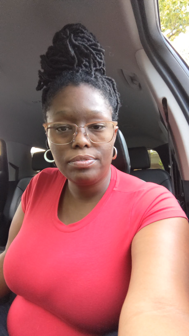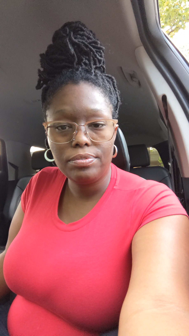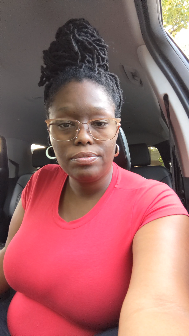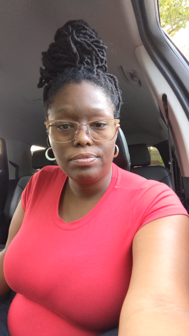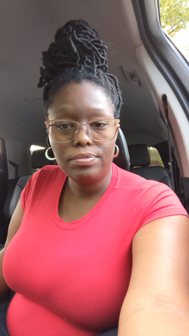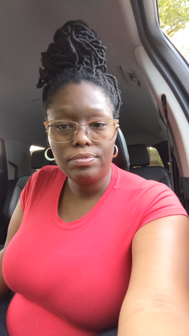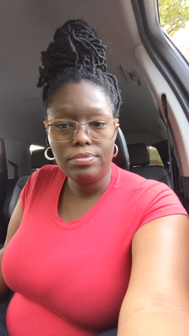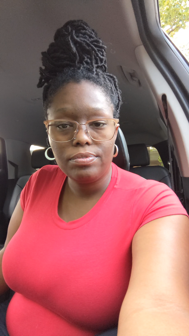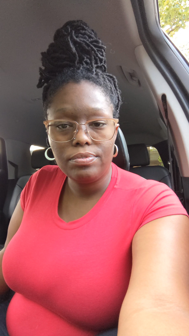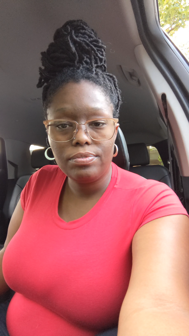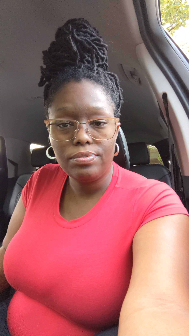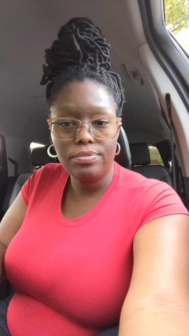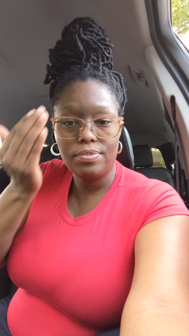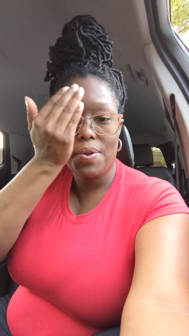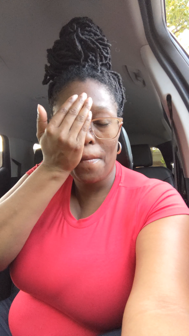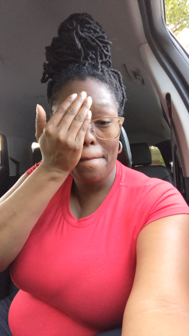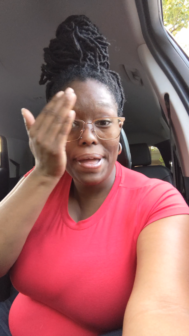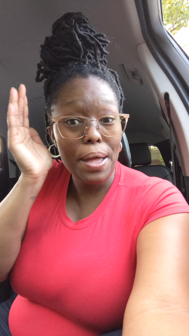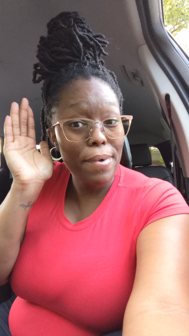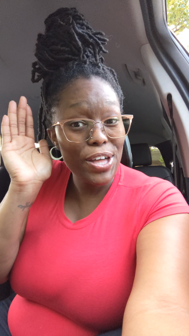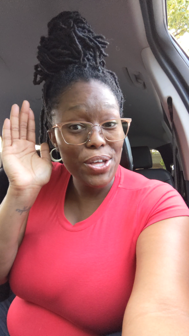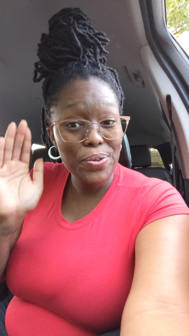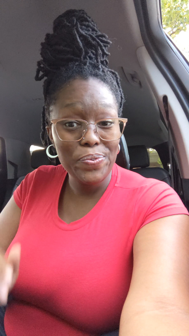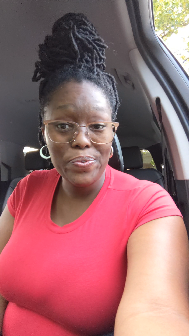peekaboo